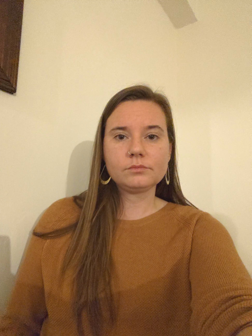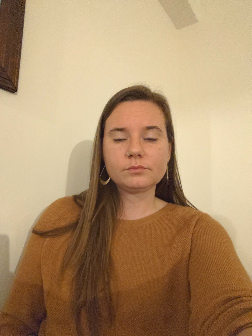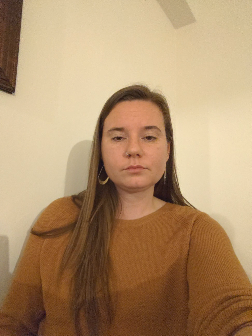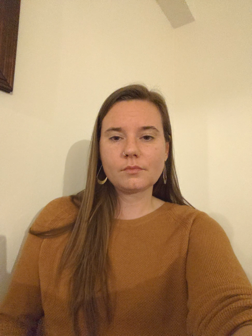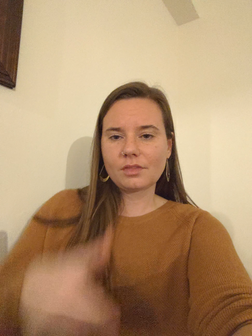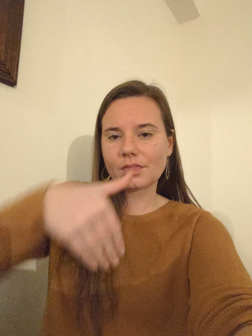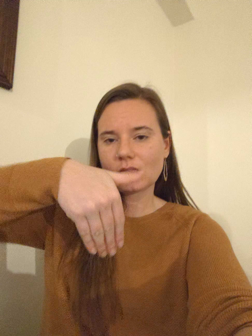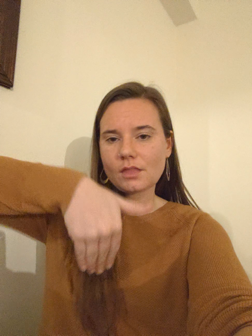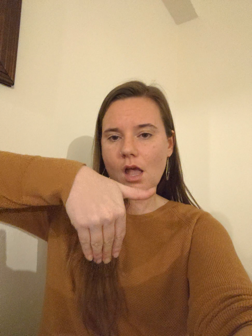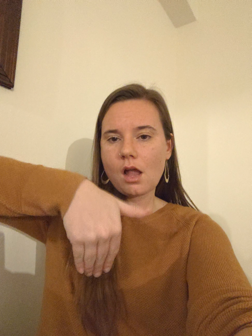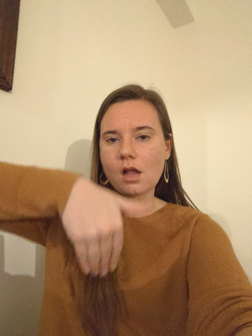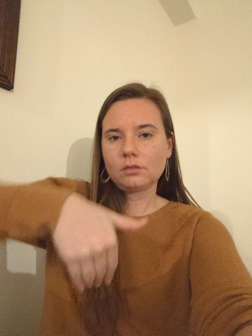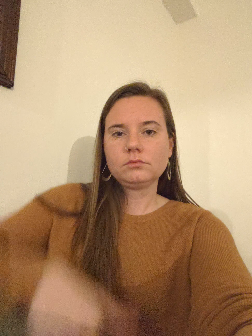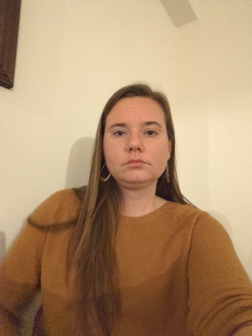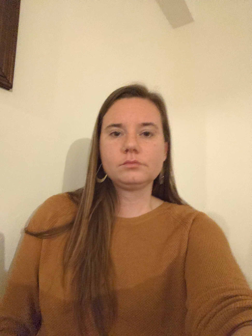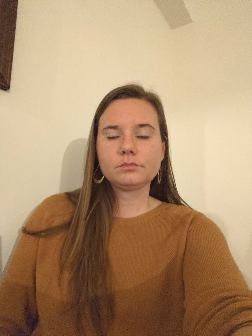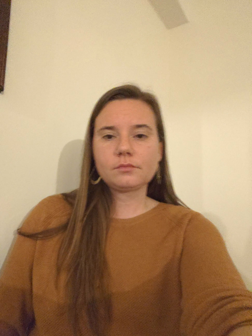night